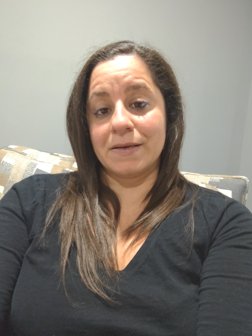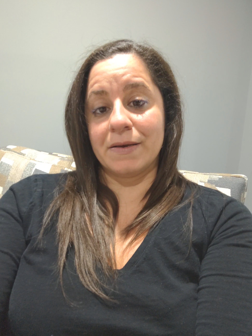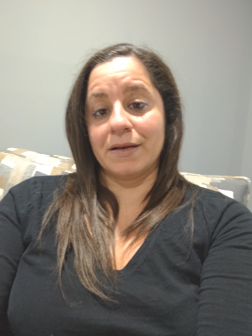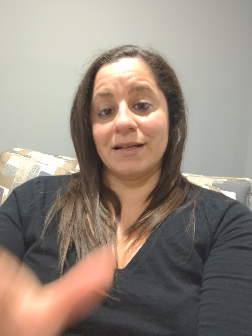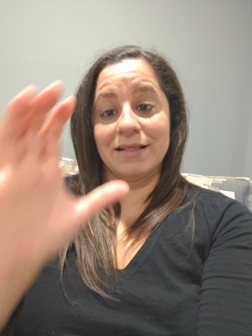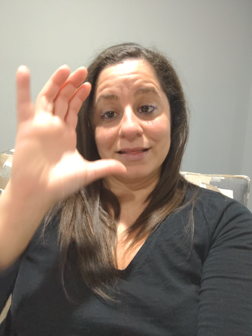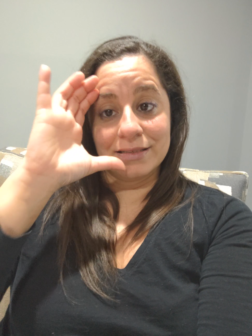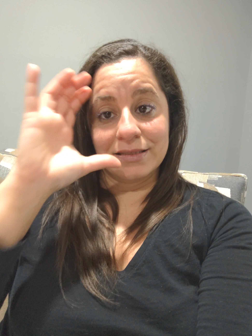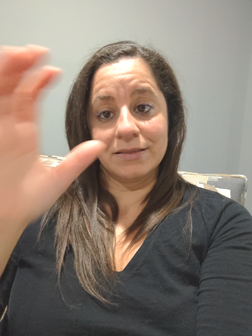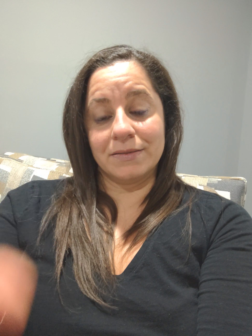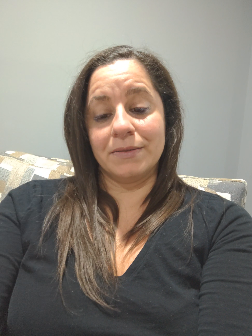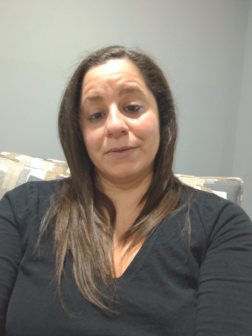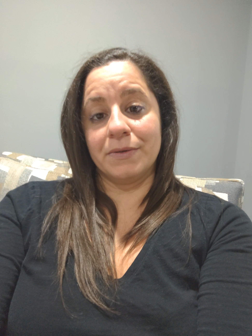listen